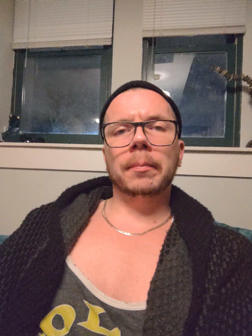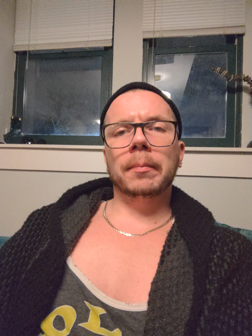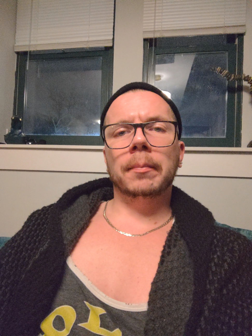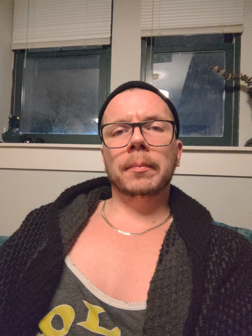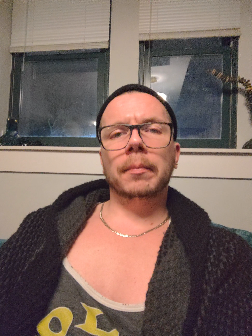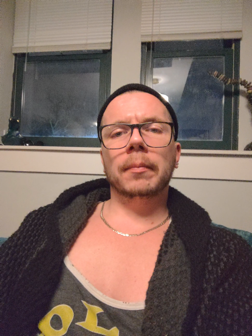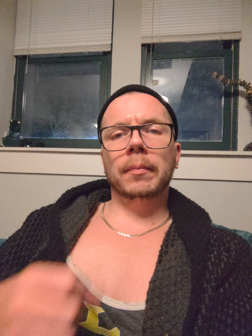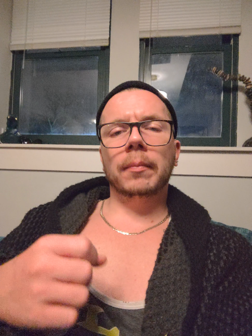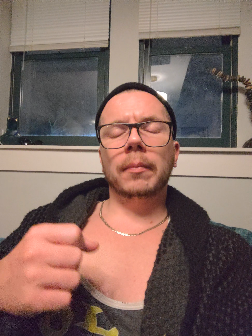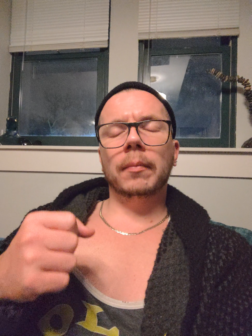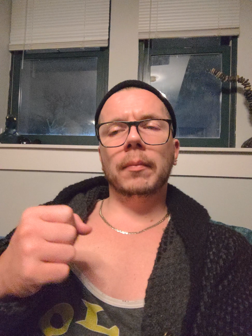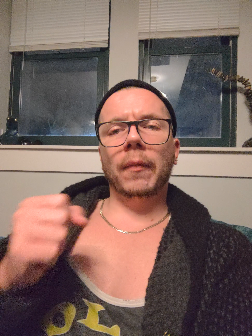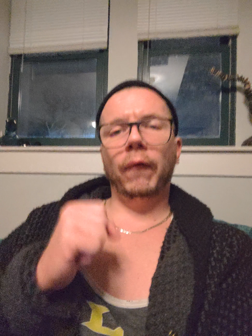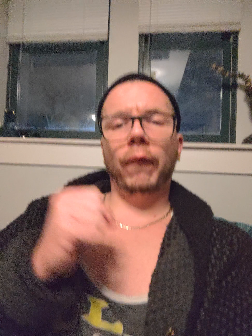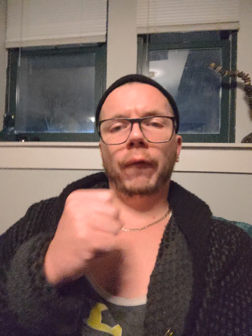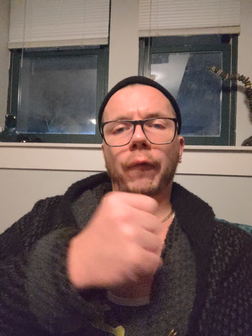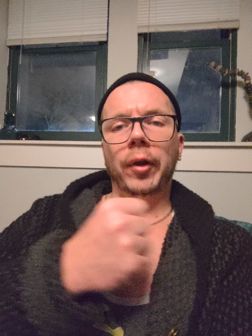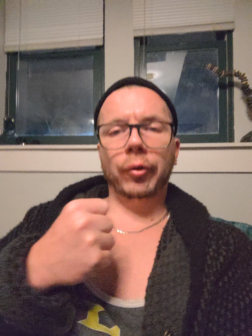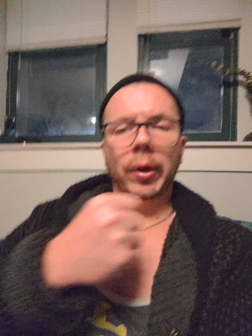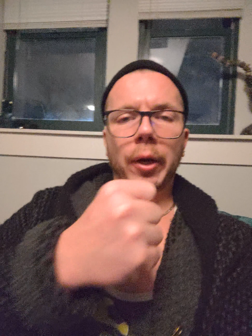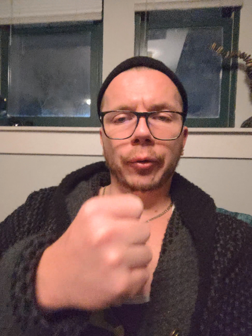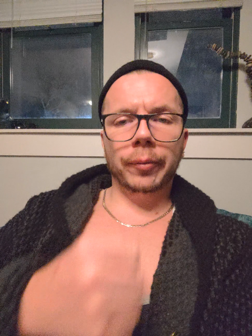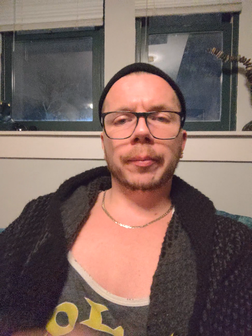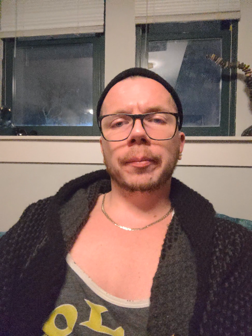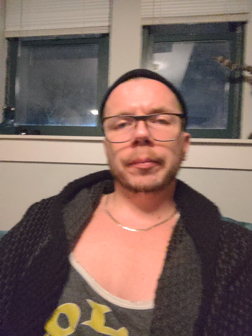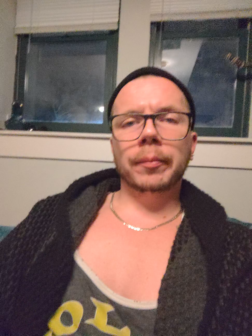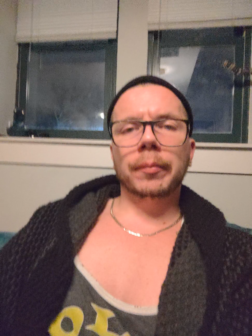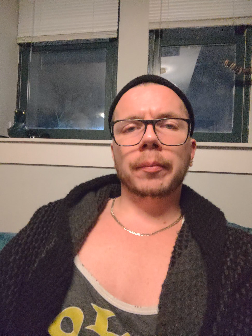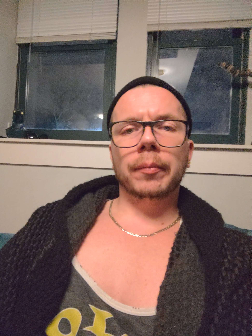refrigerator